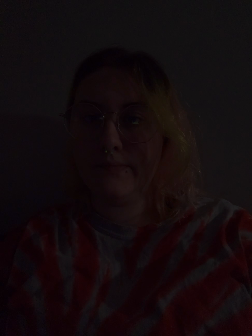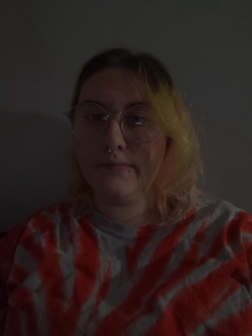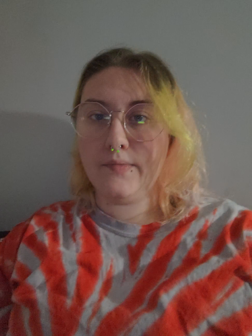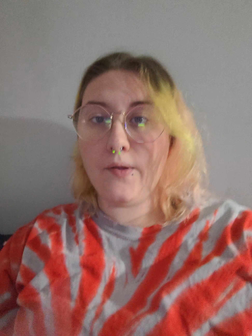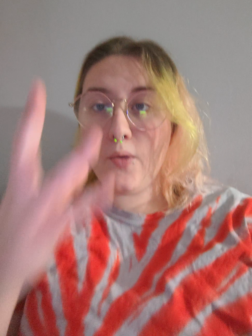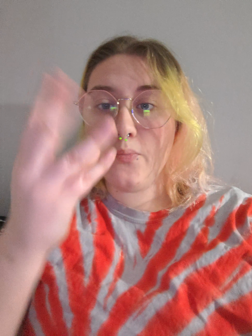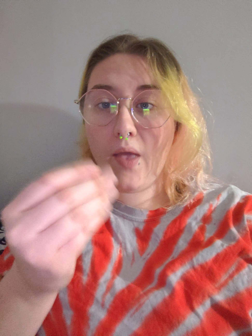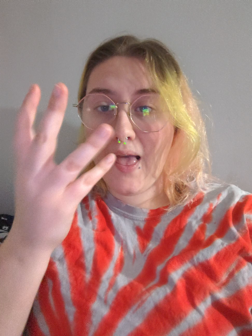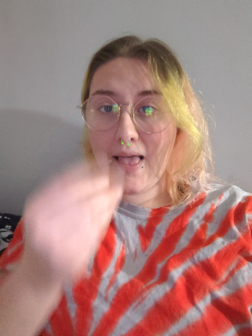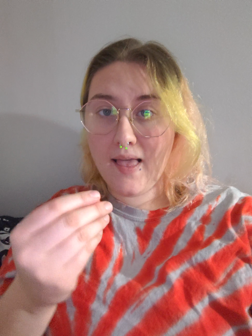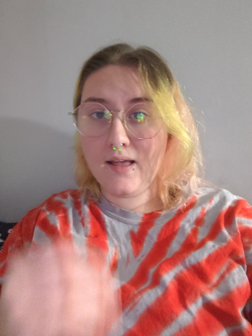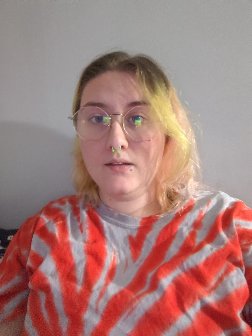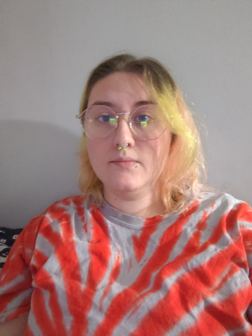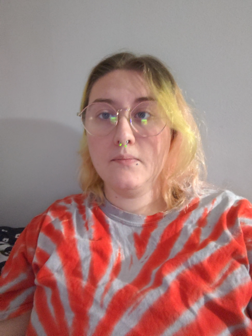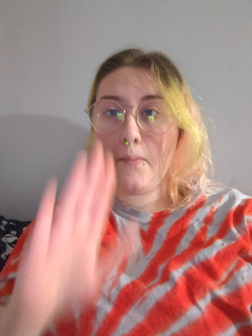wet